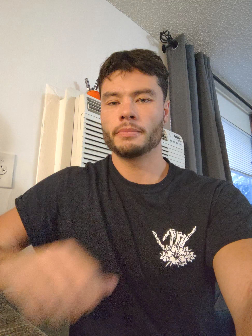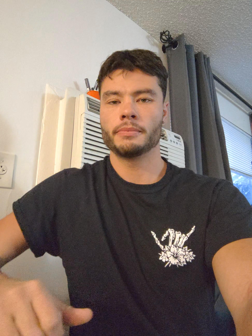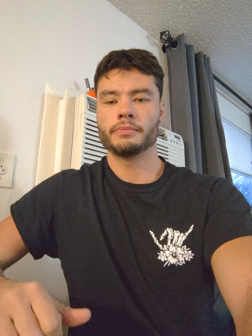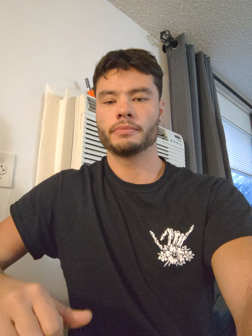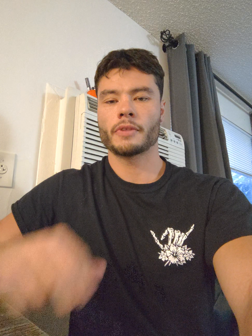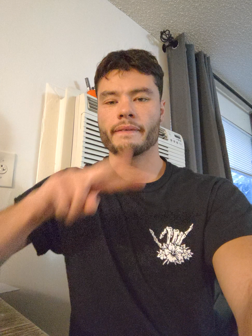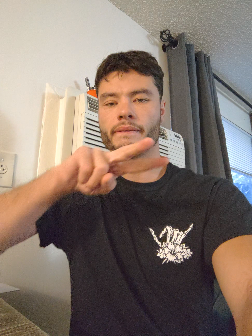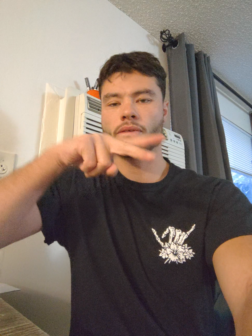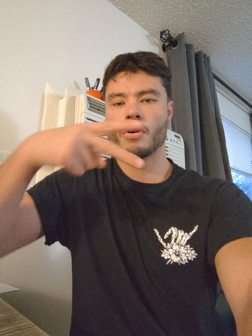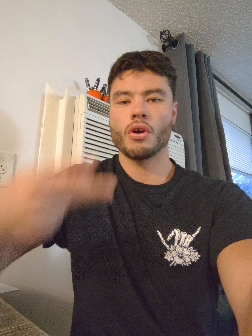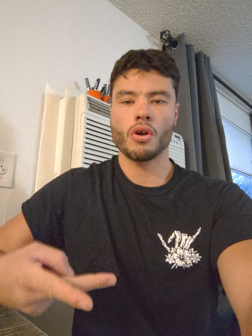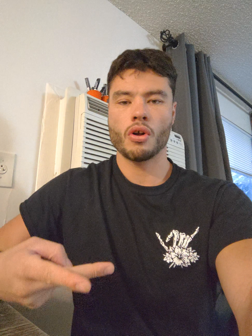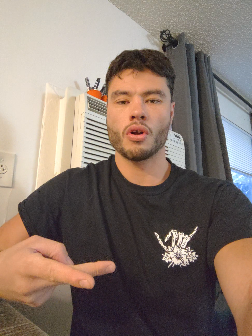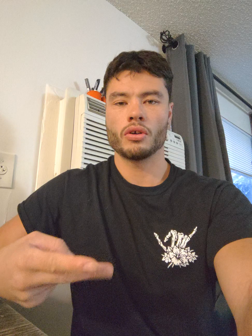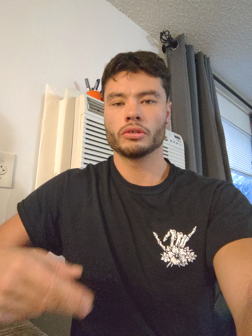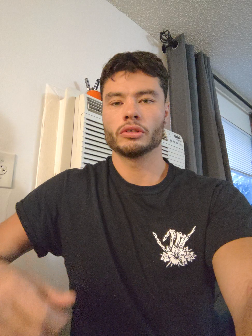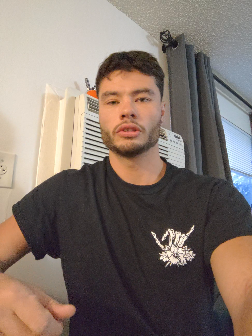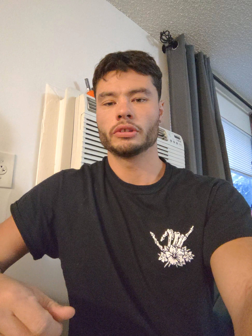fall